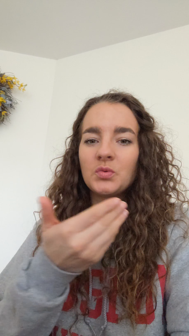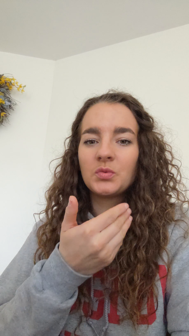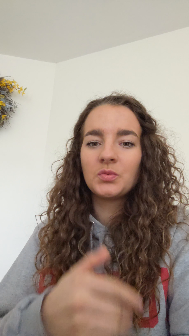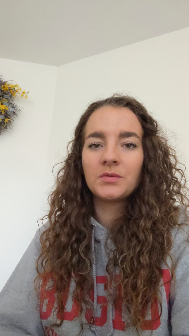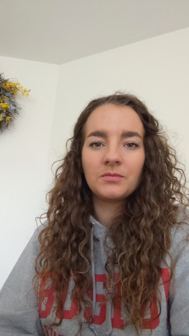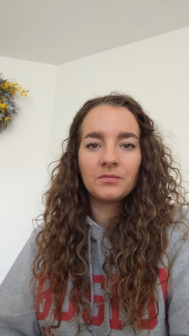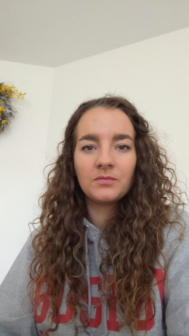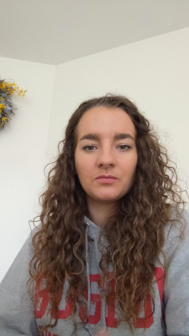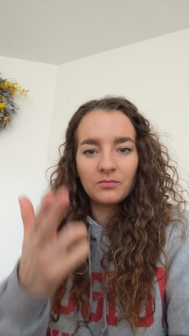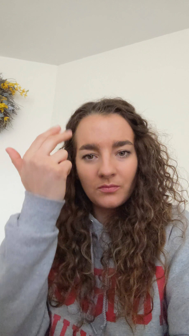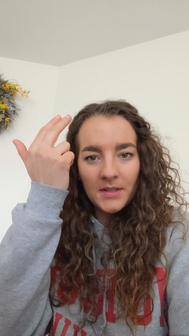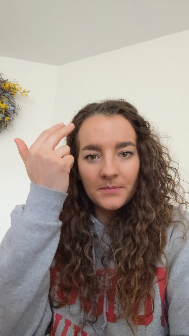rabbit